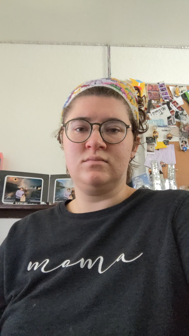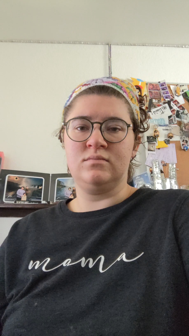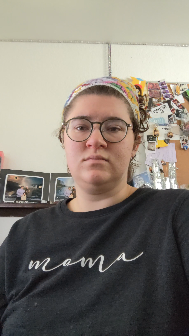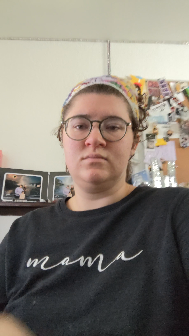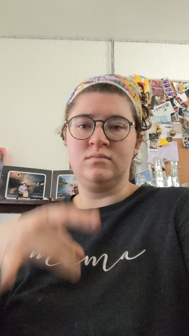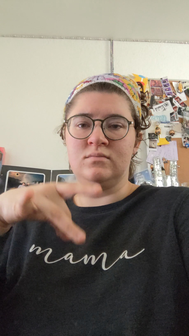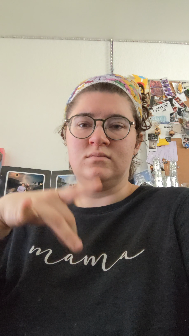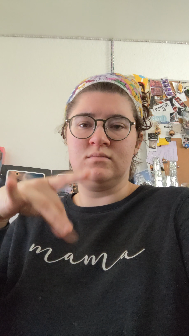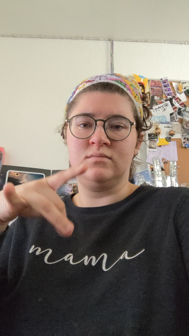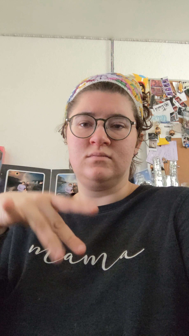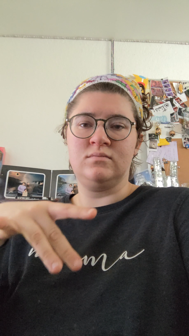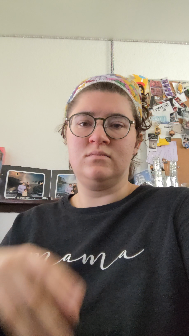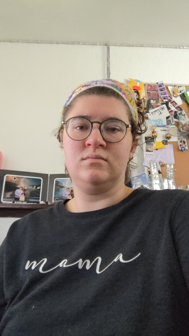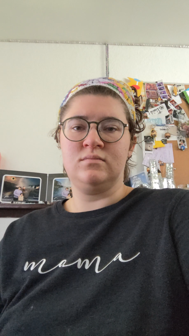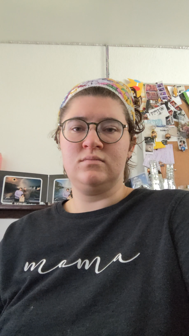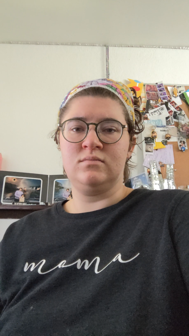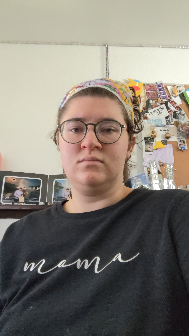pumpkin